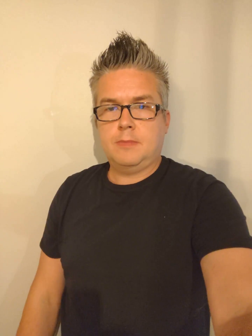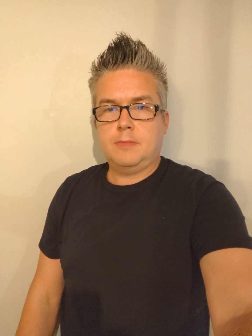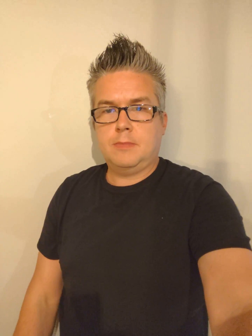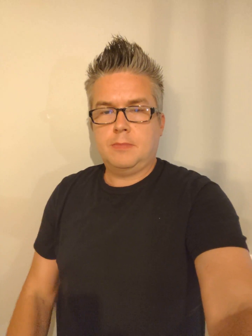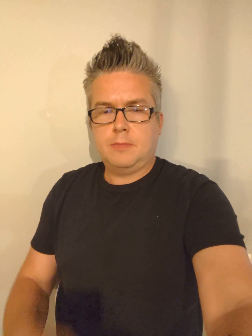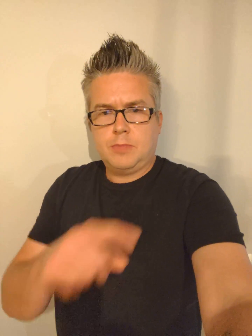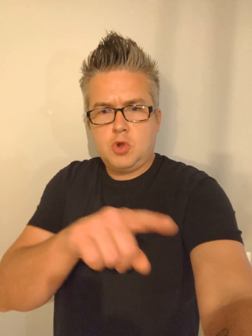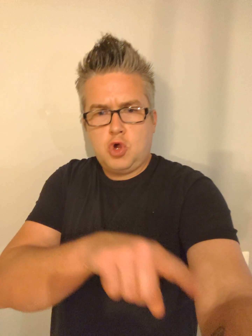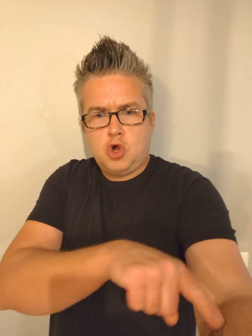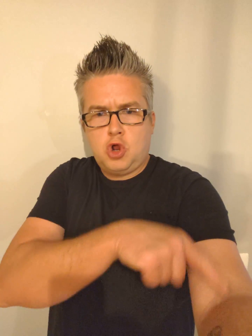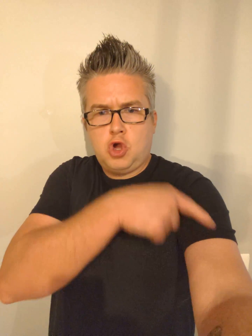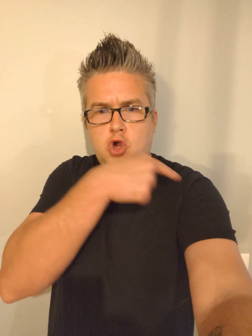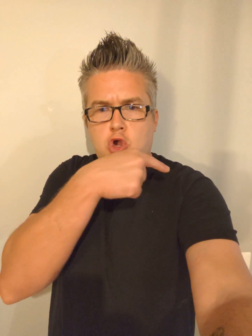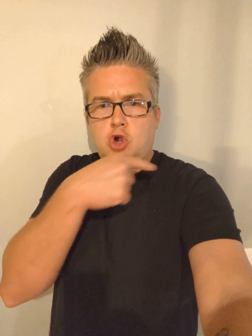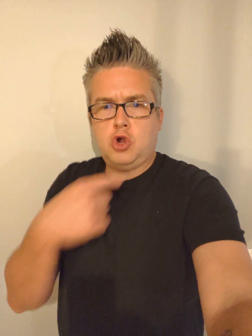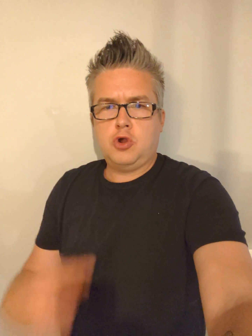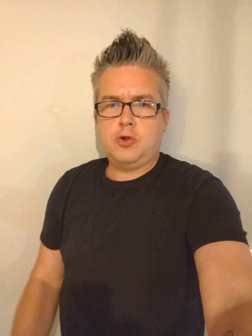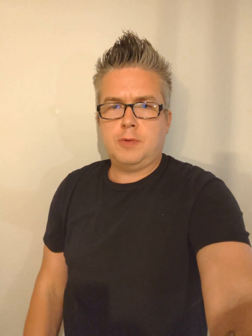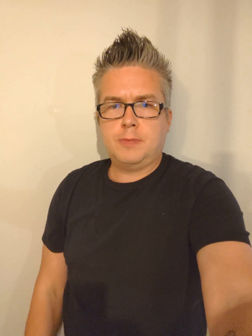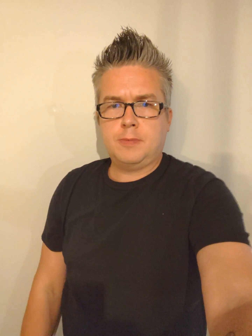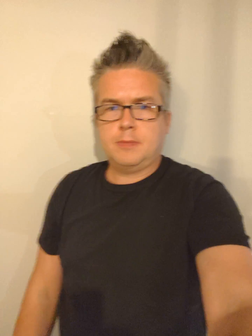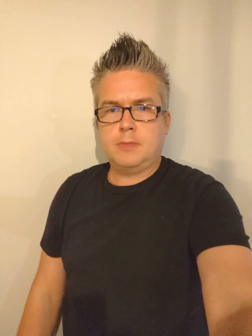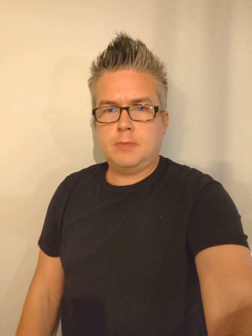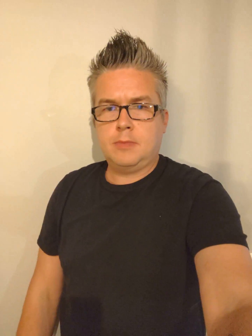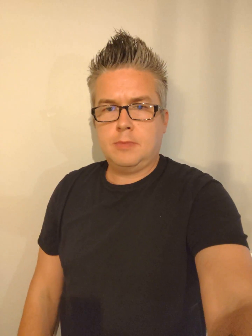long